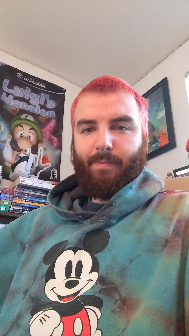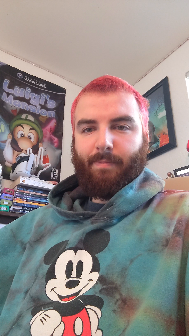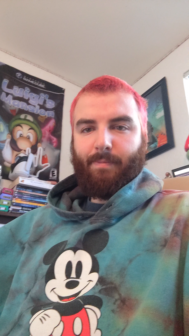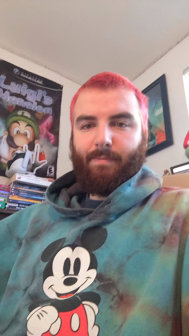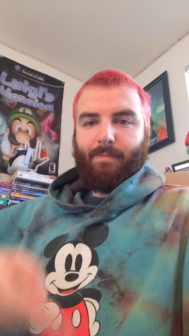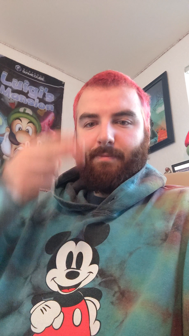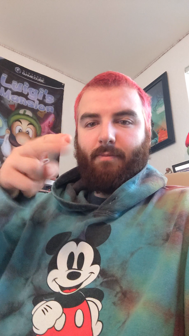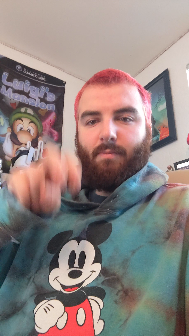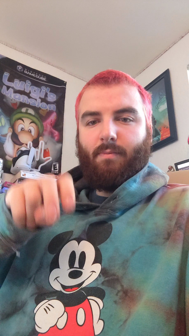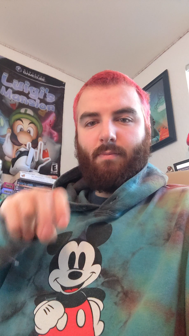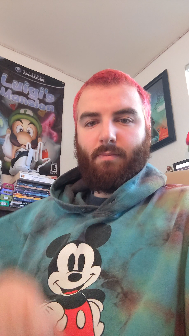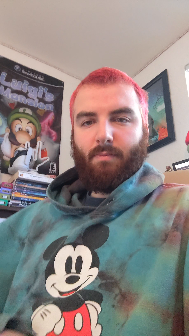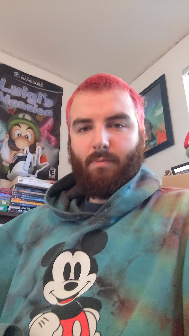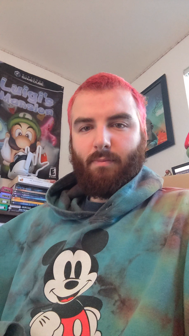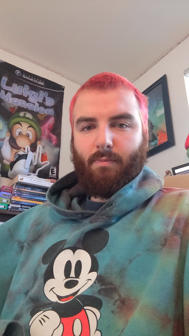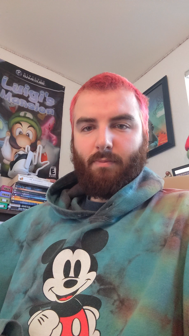high chair